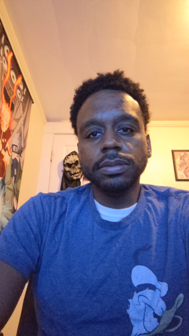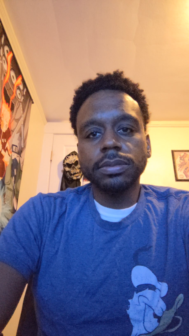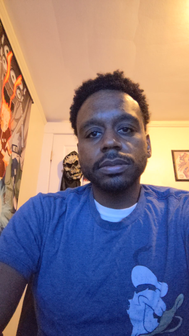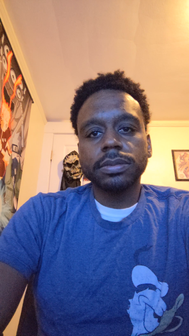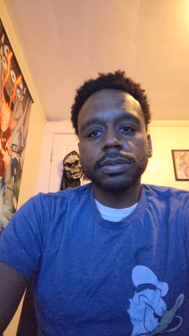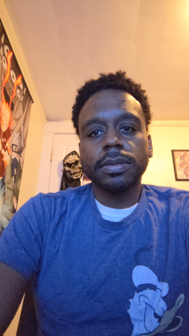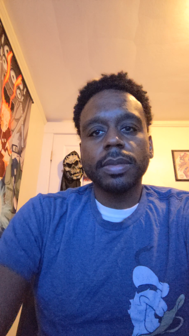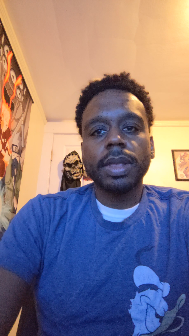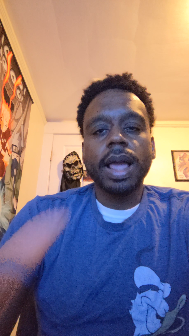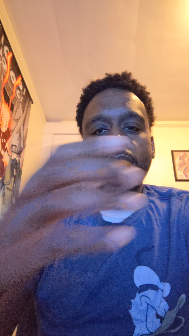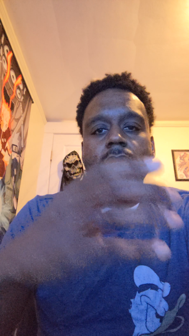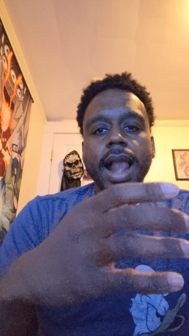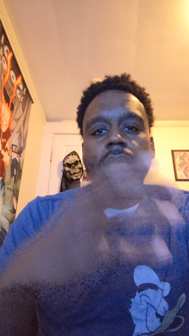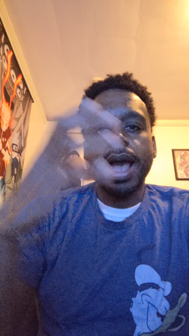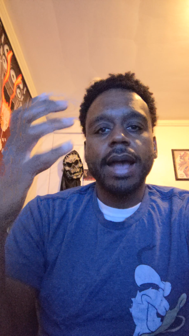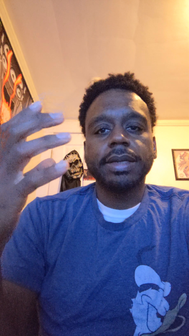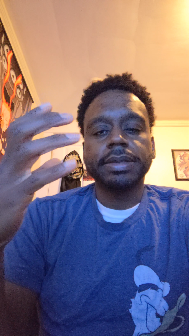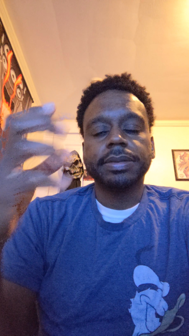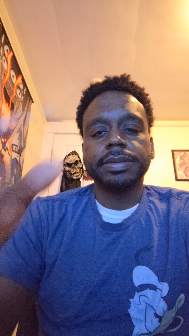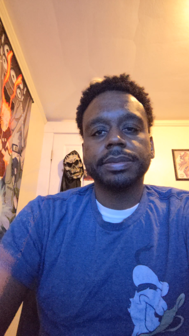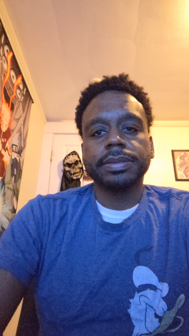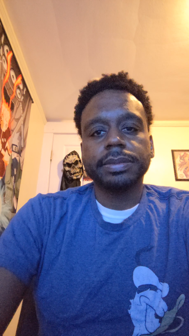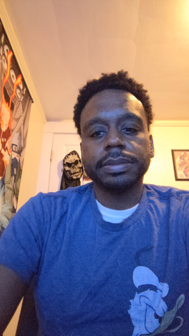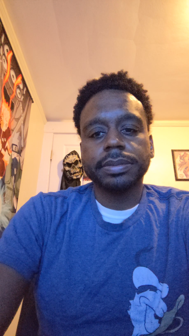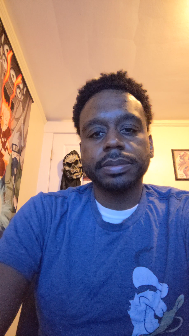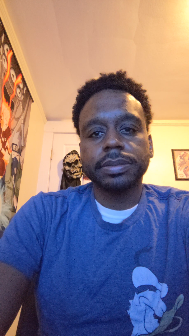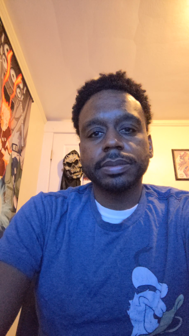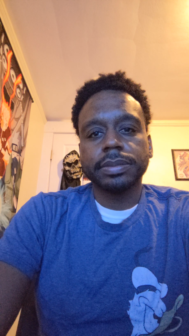a lot